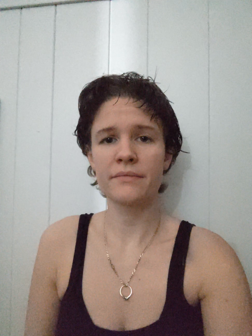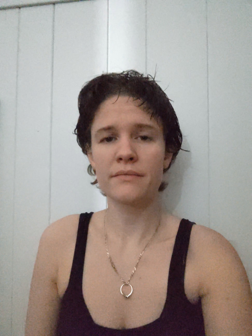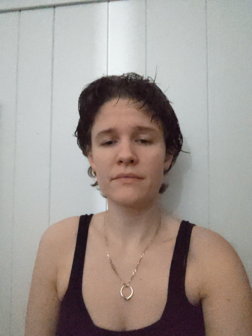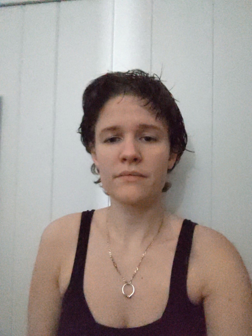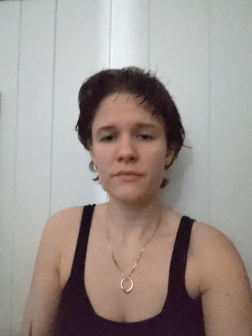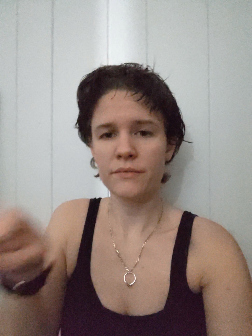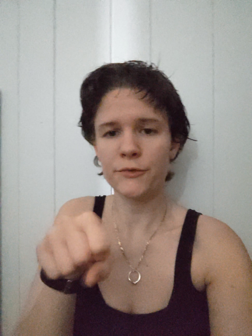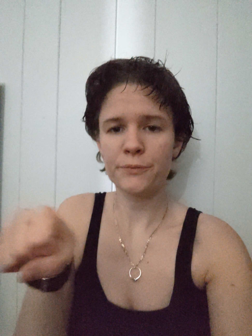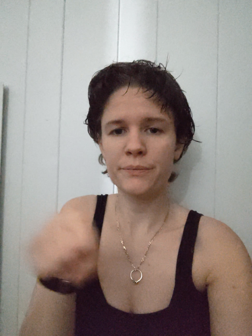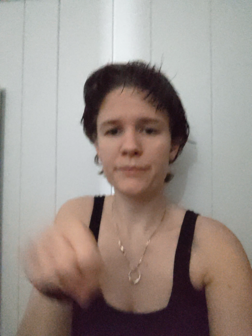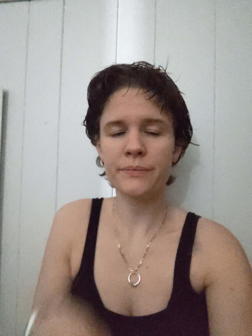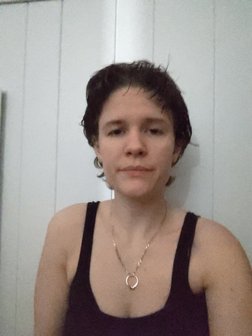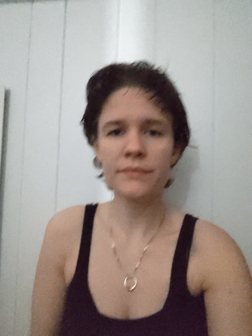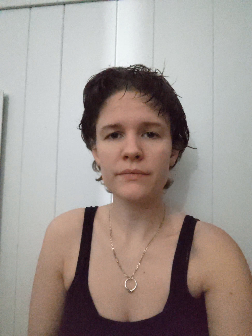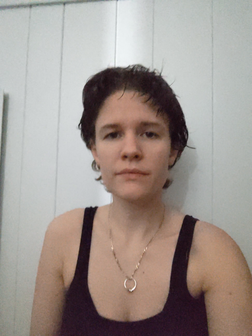shoe